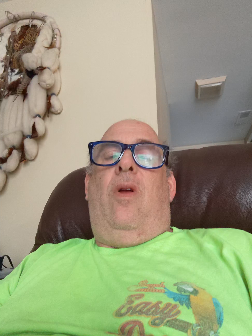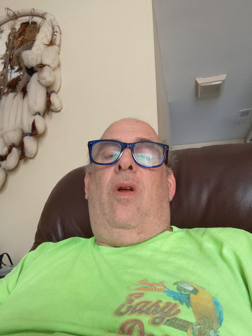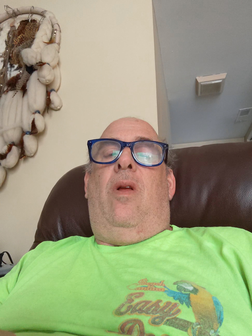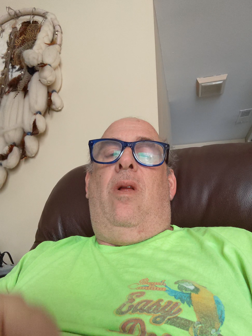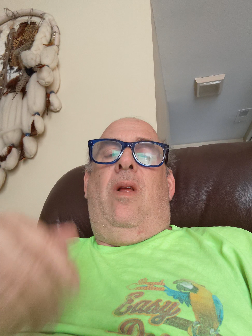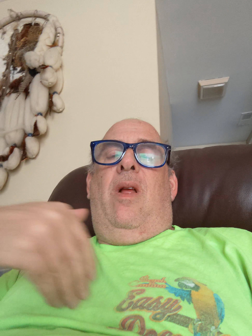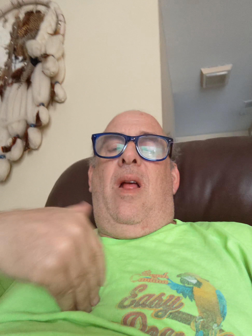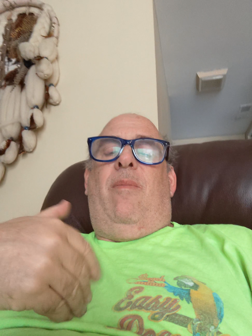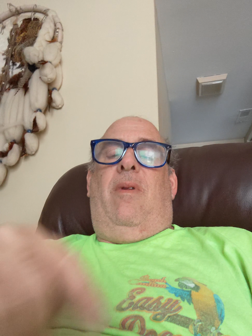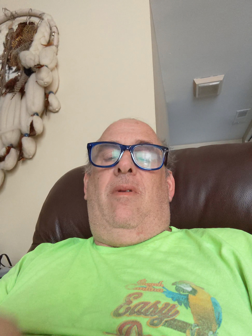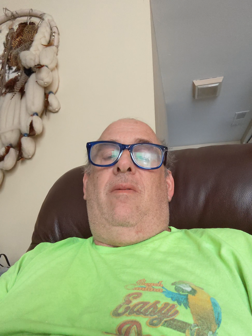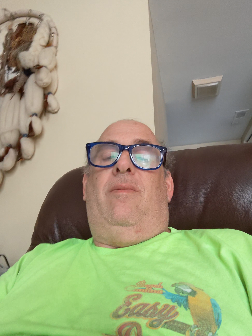animal